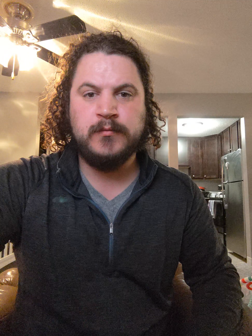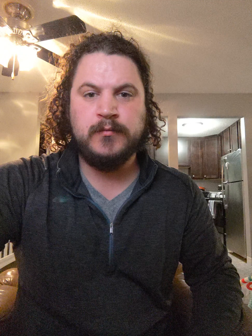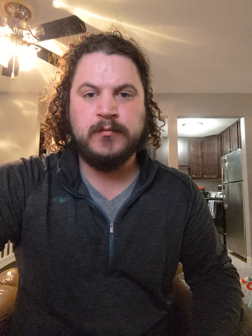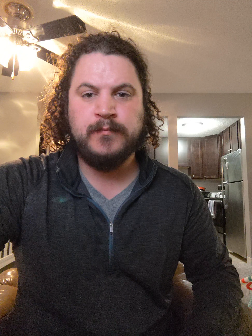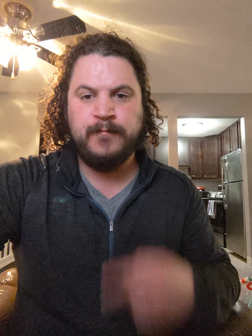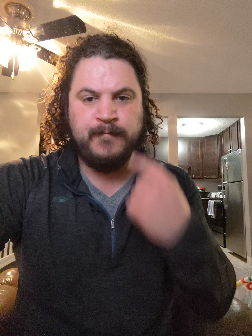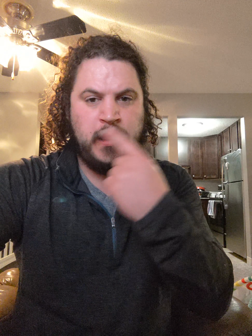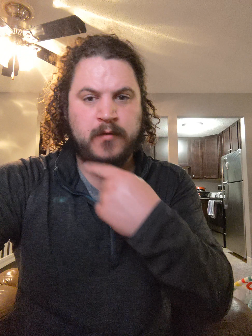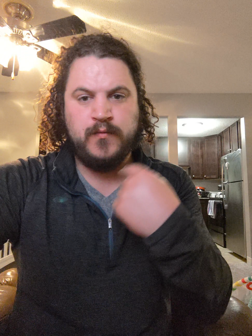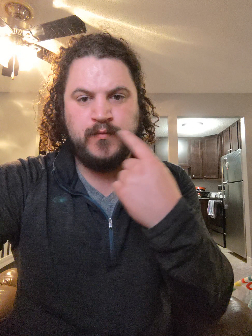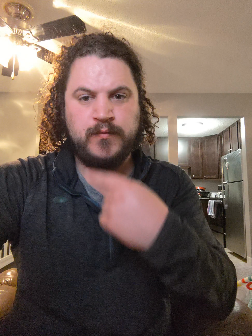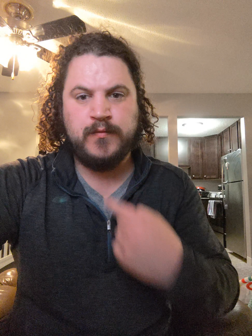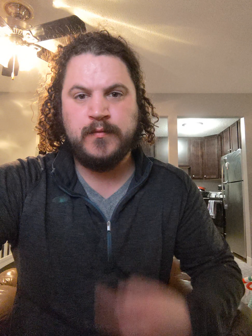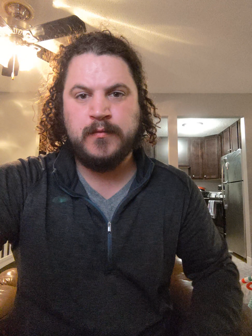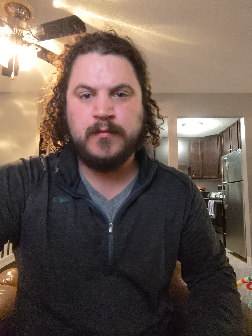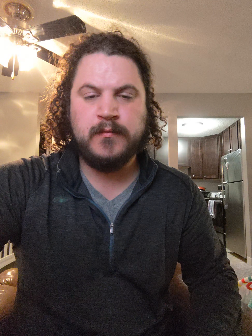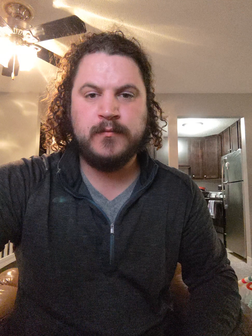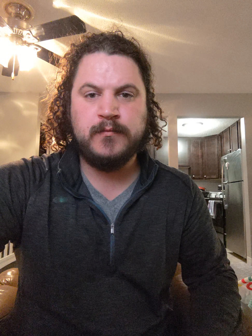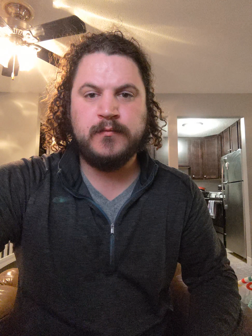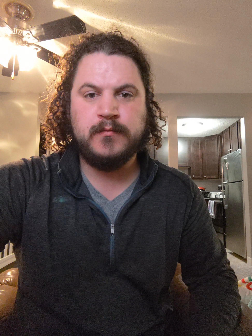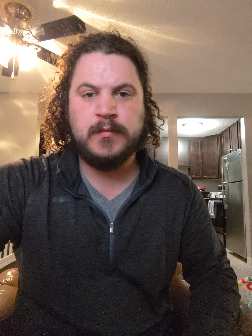mouth